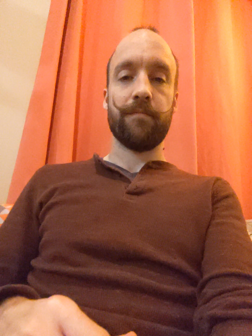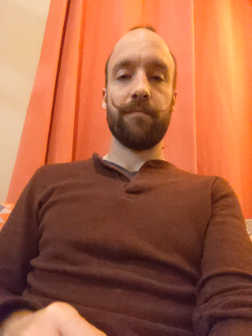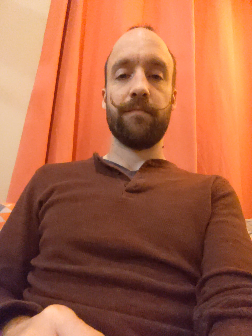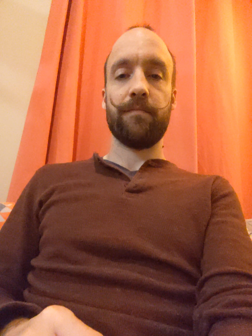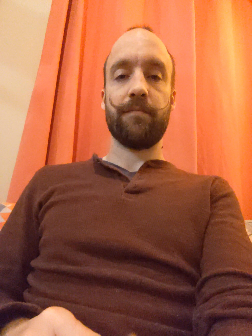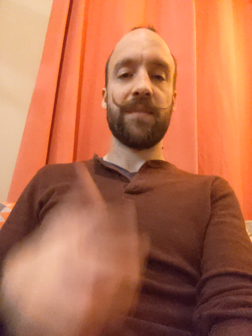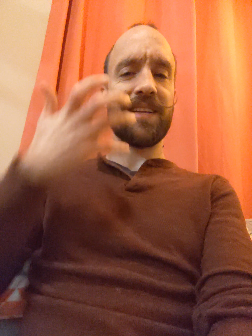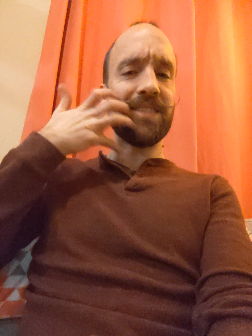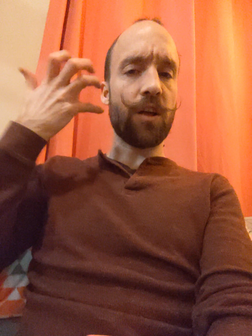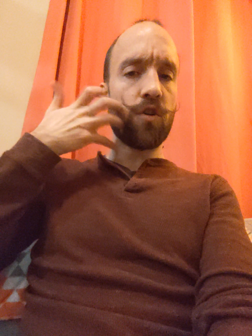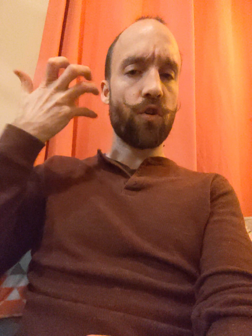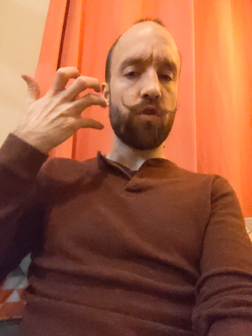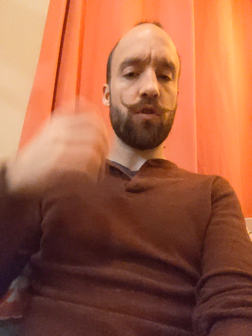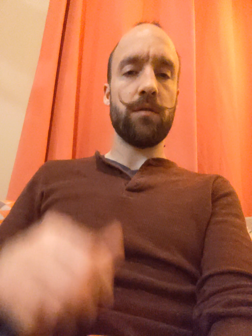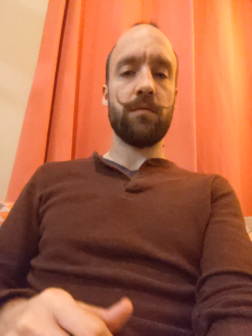tiger